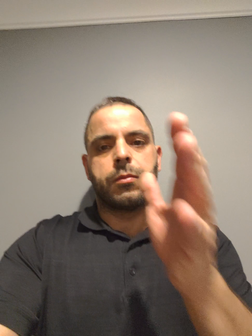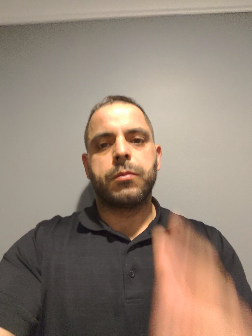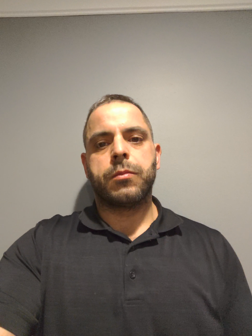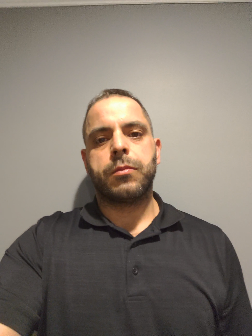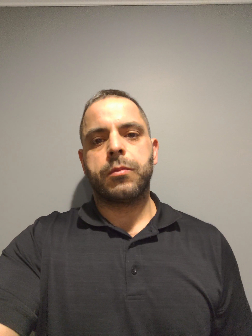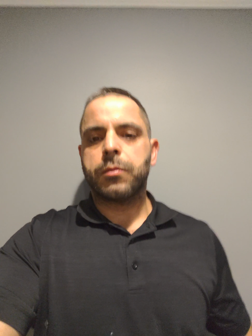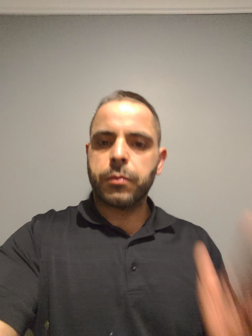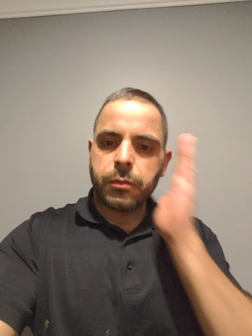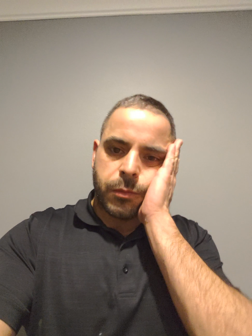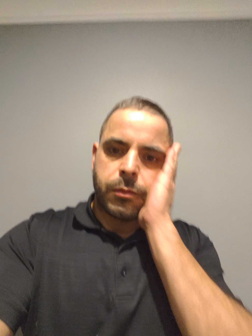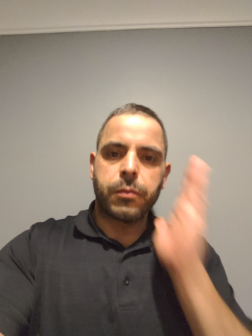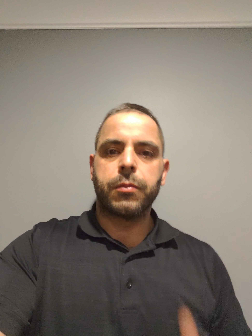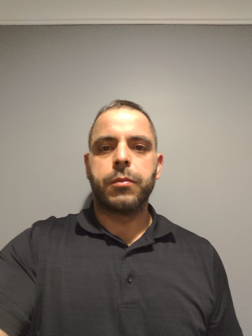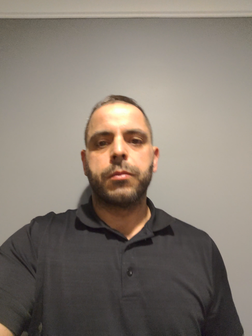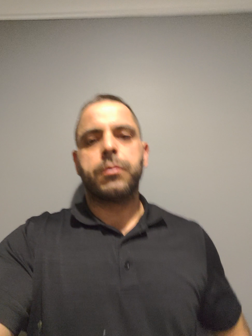bed